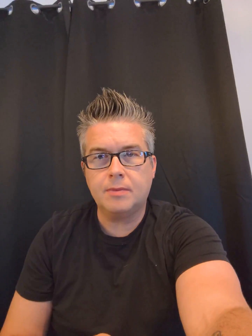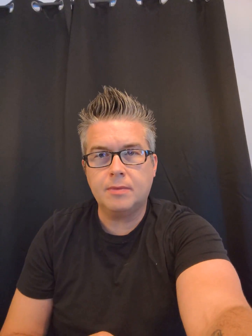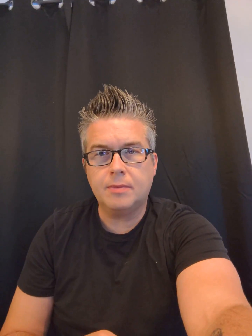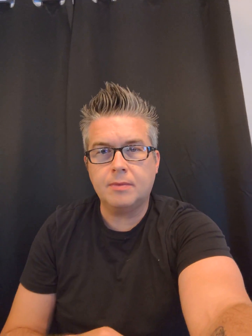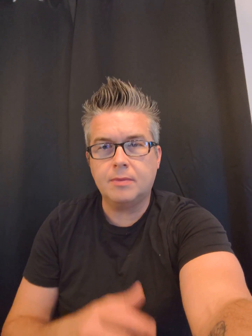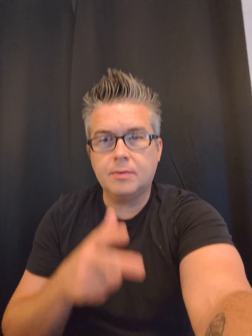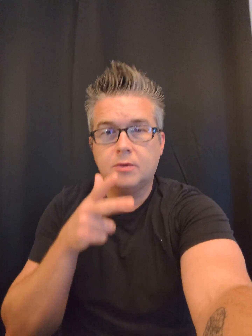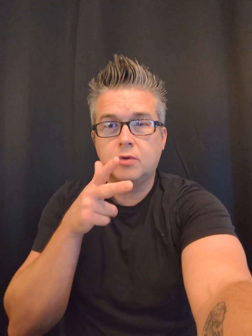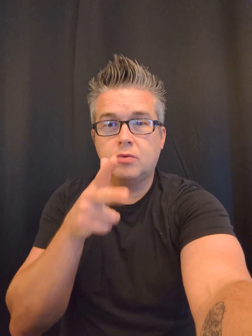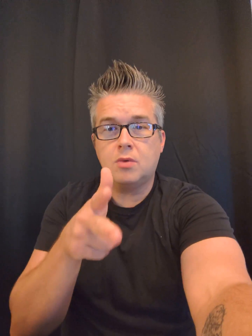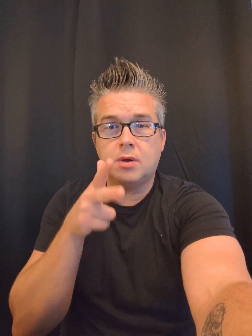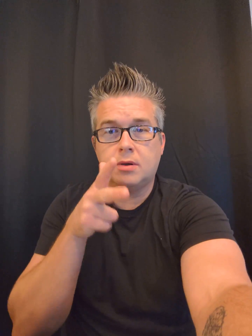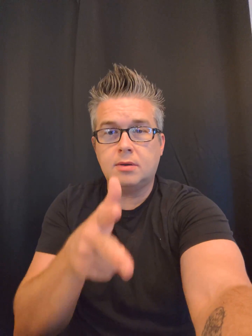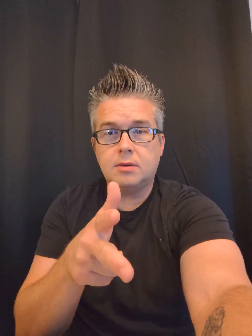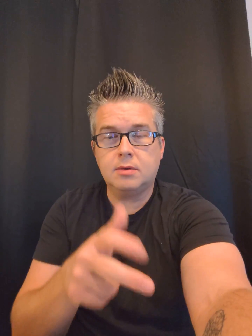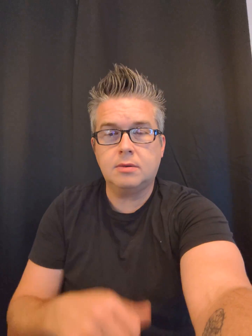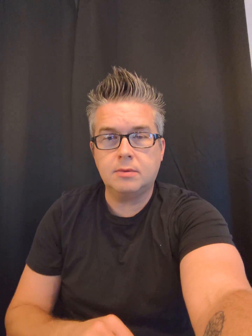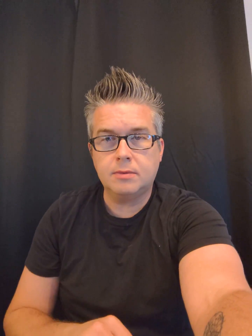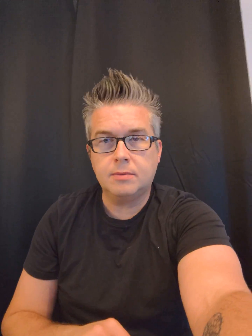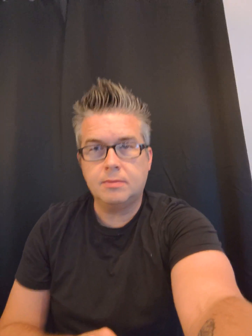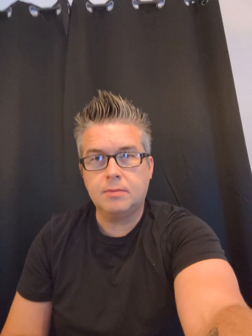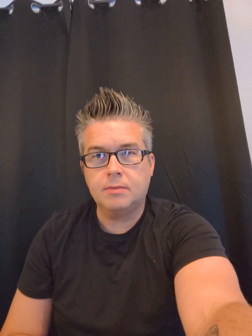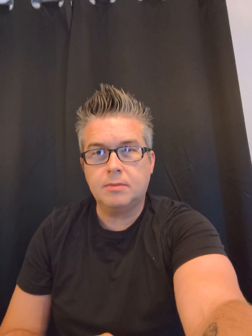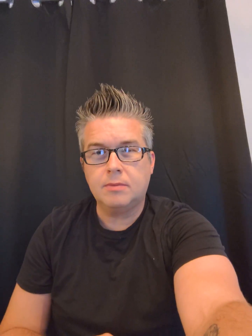garage